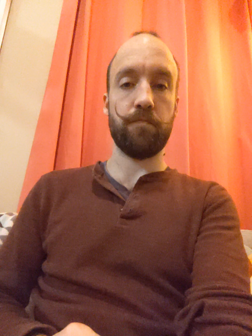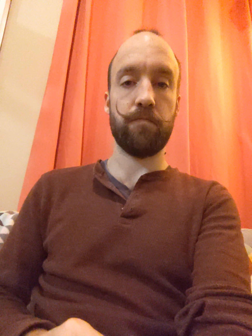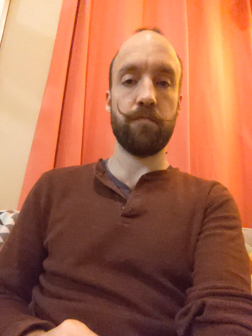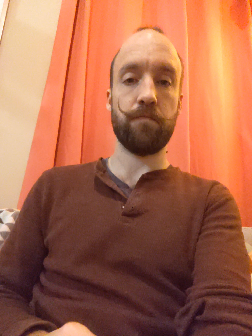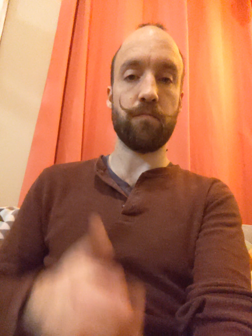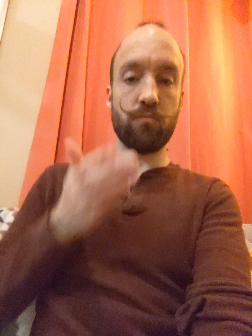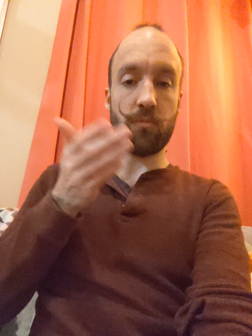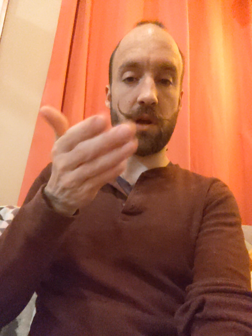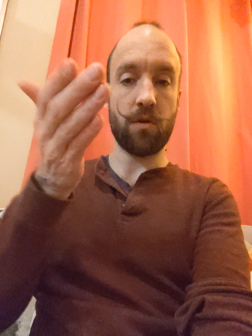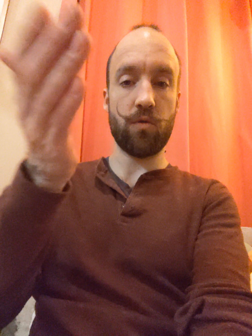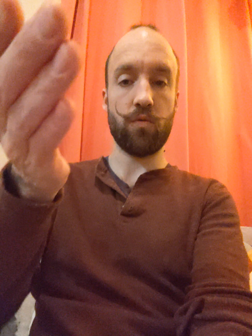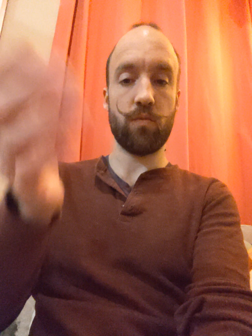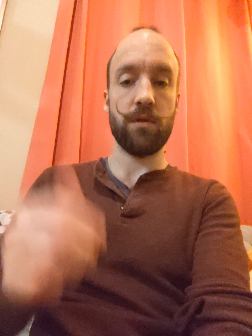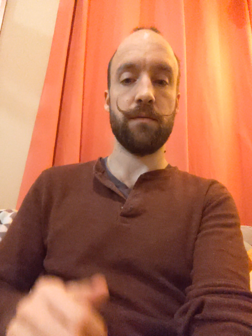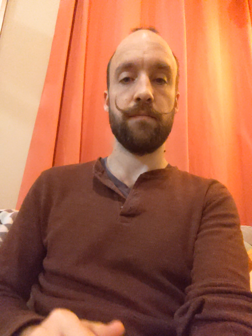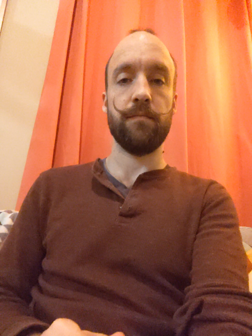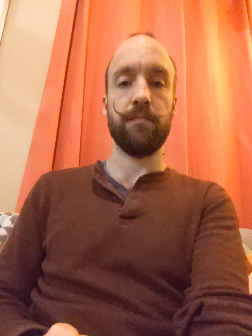boat